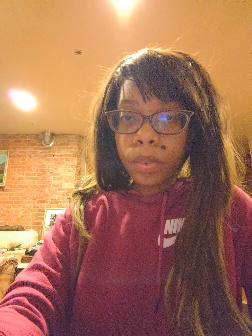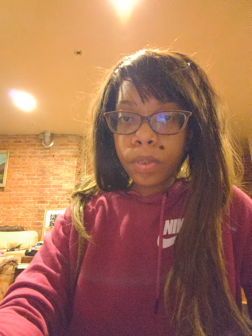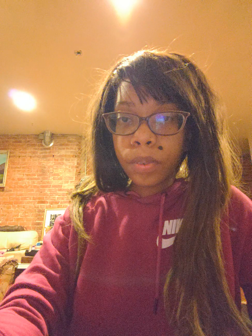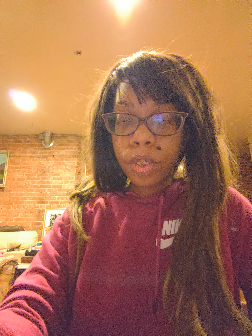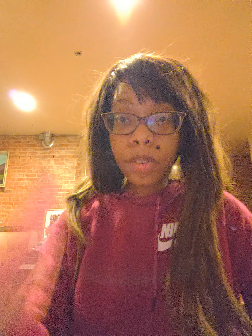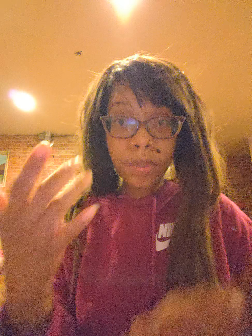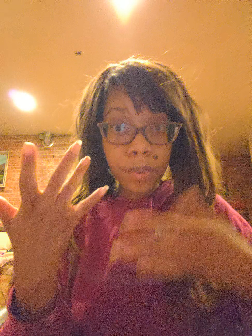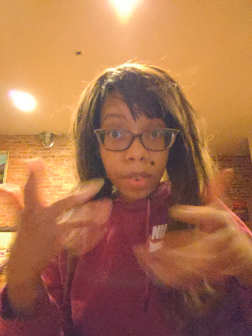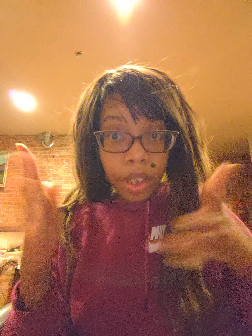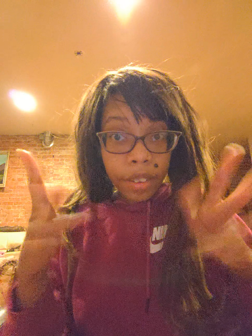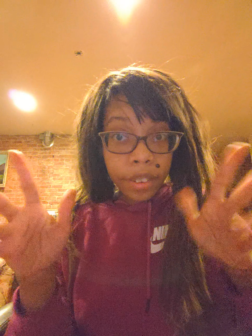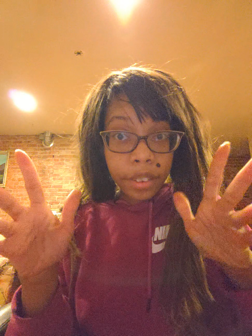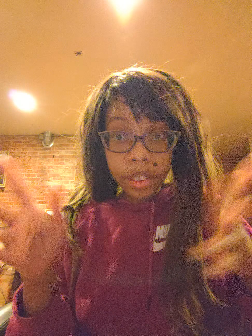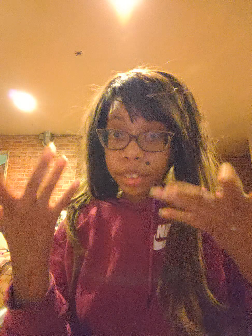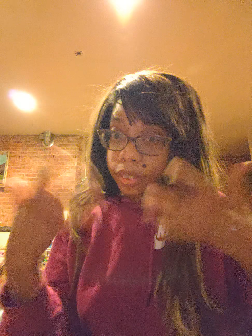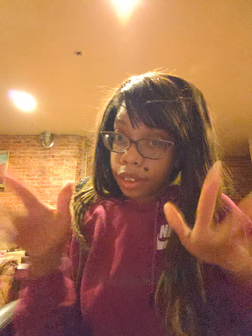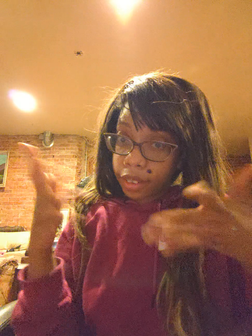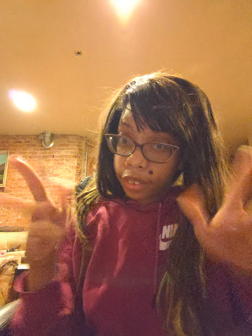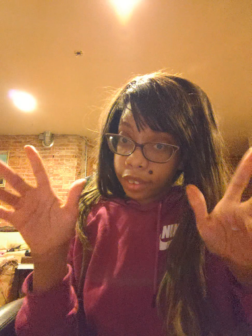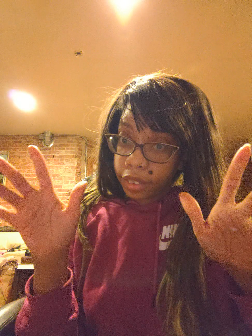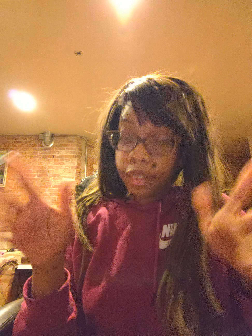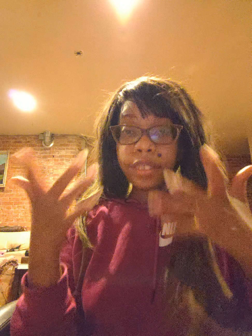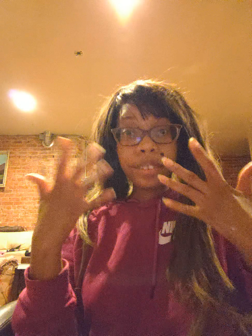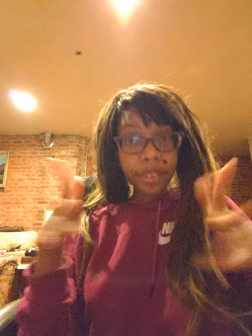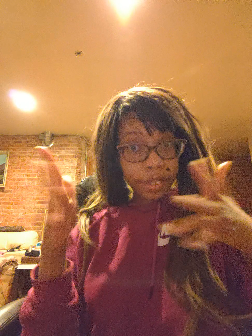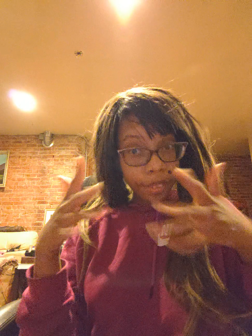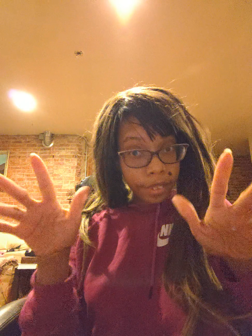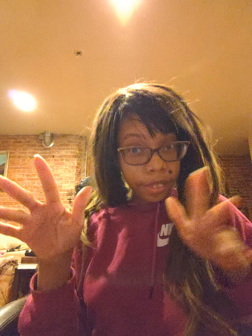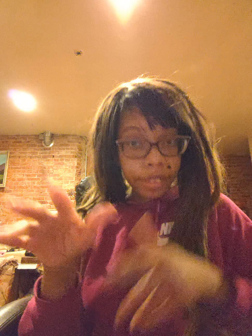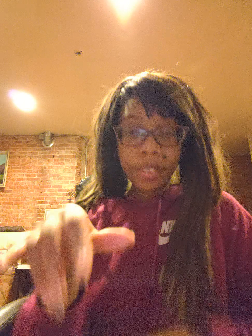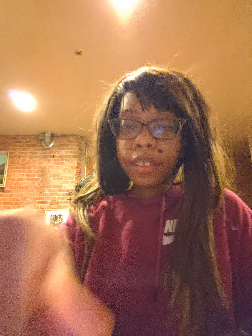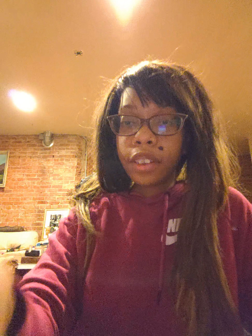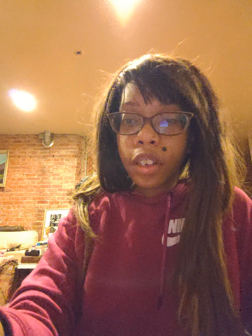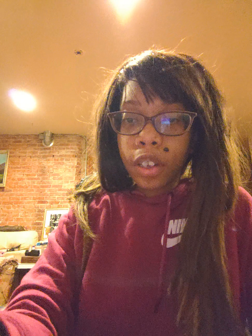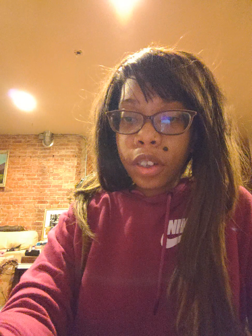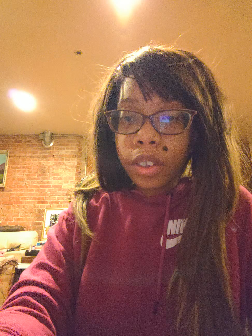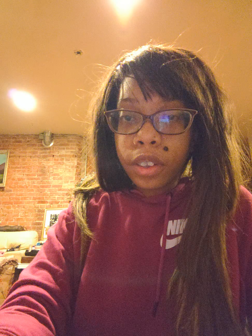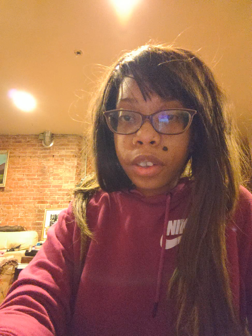finish